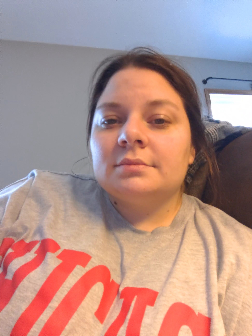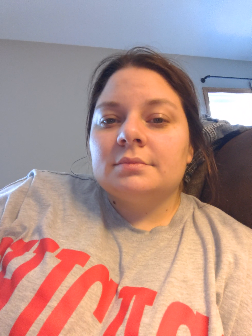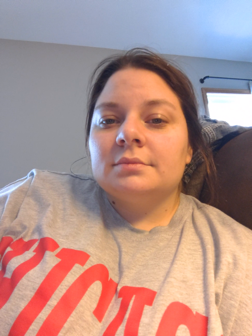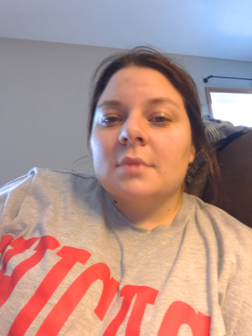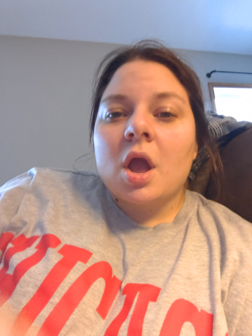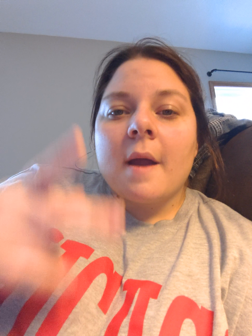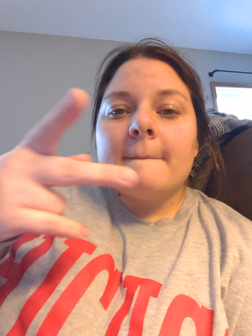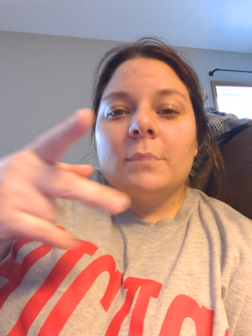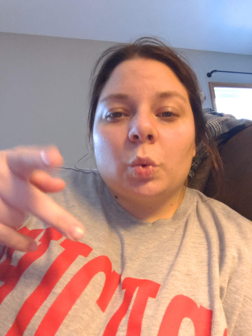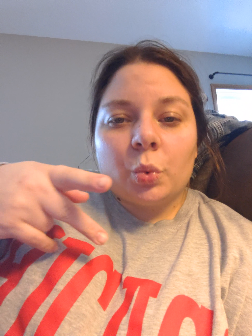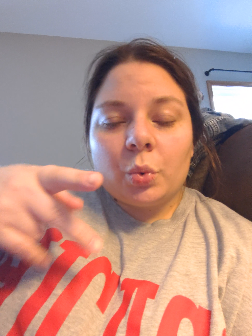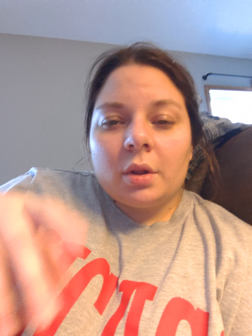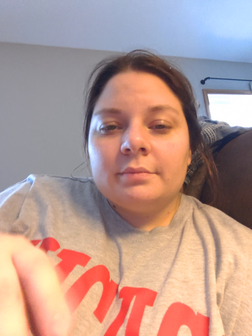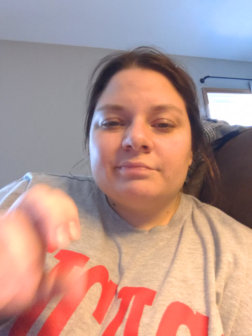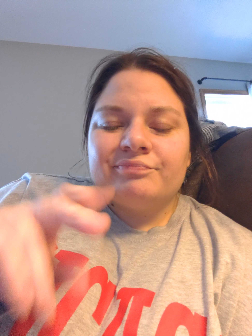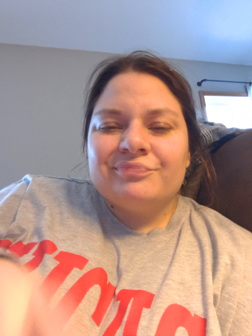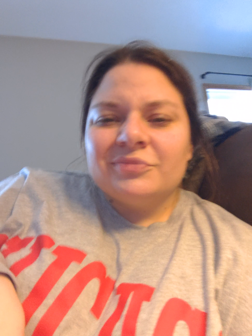pool